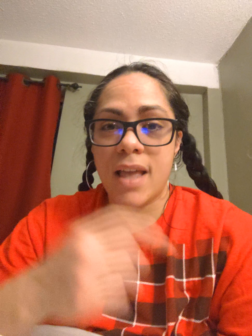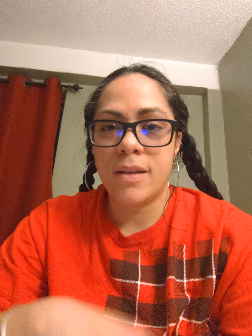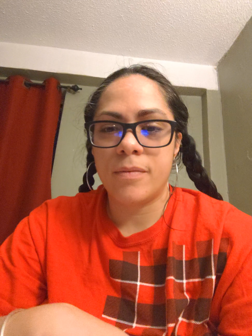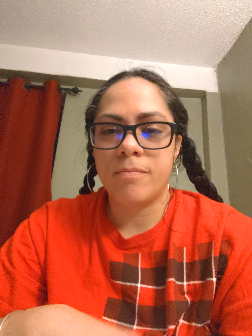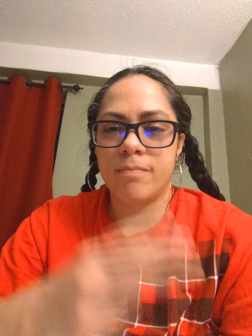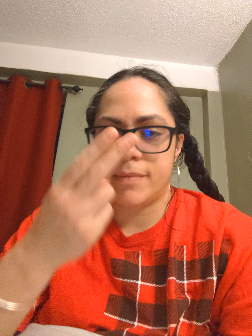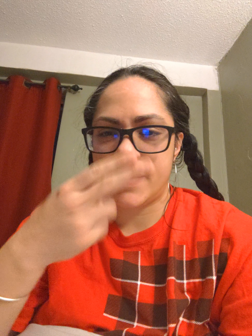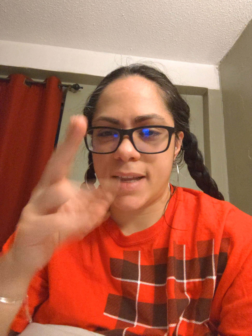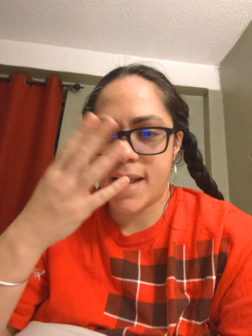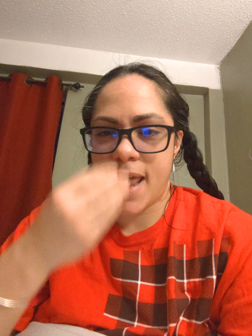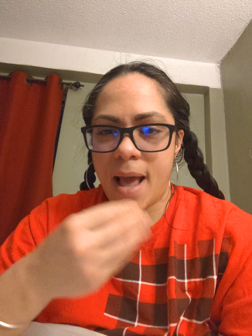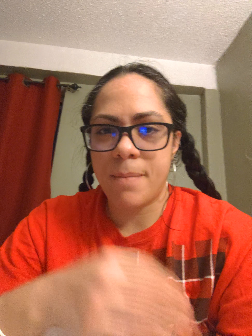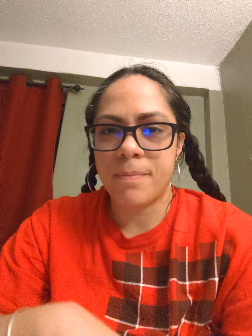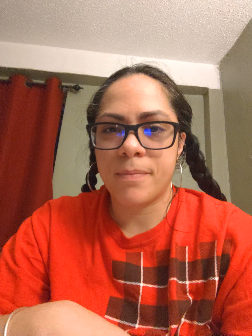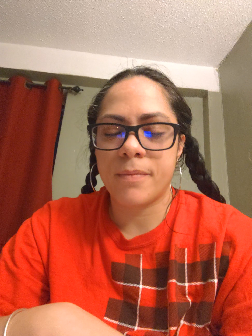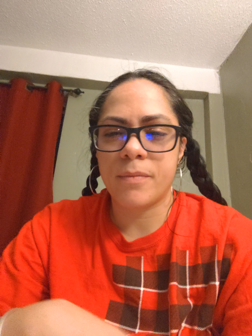nap